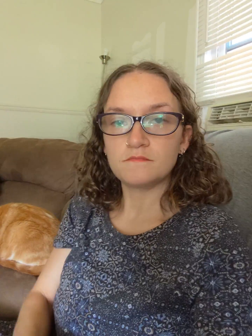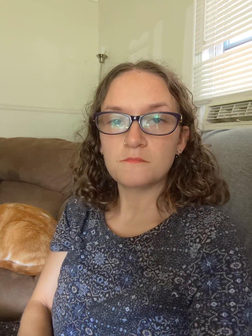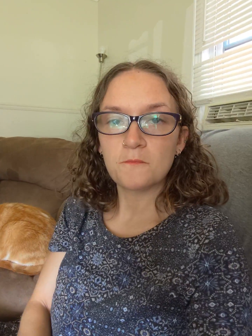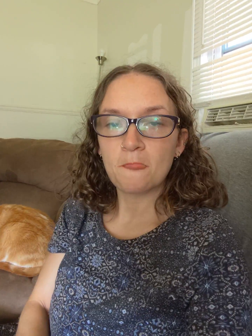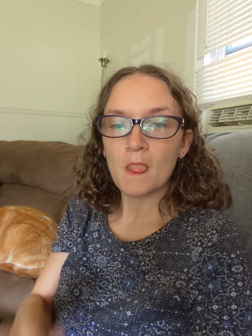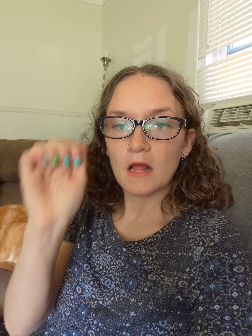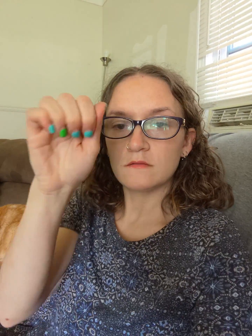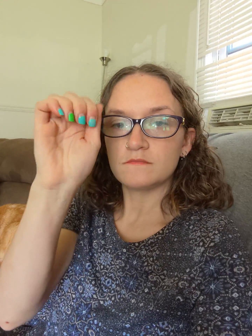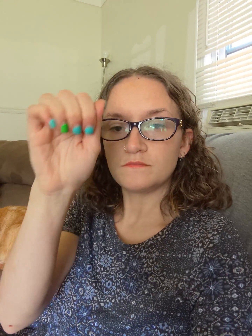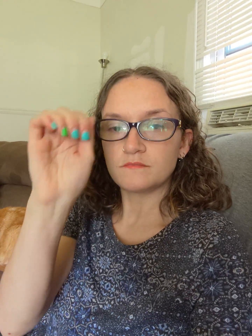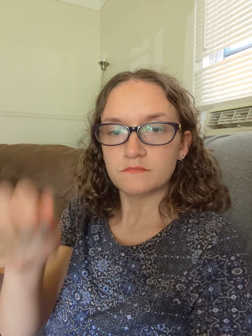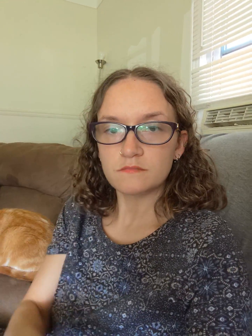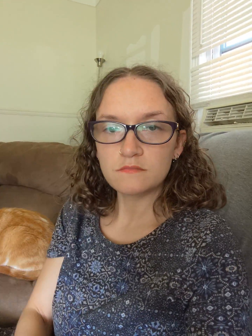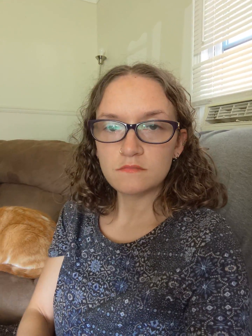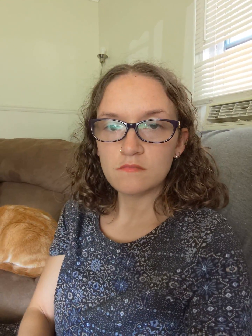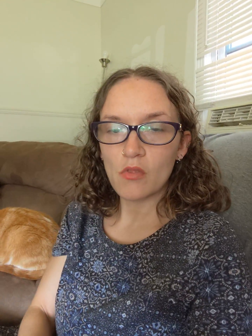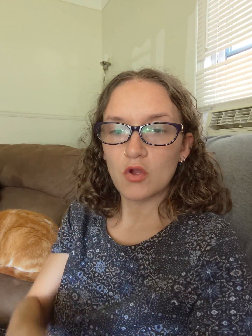knock